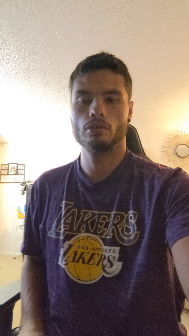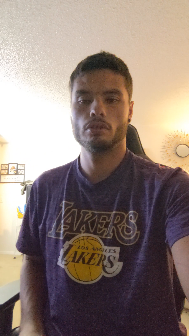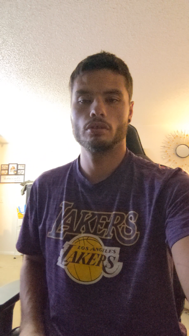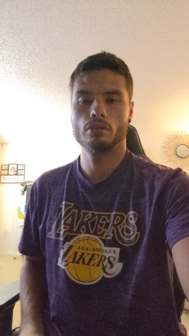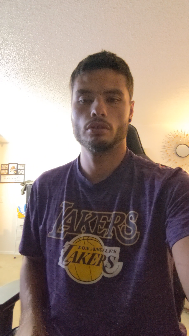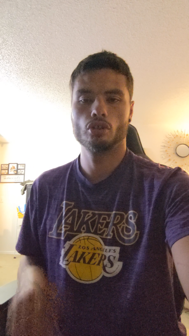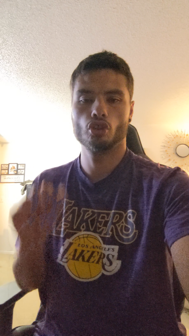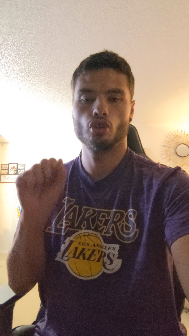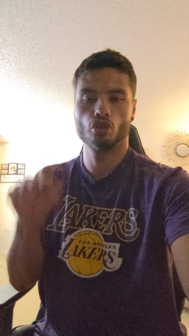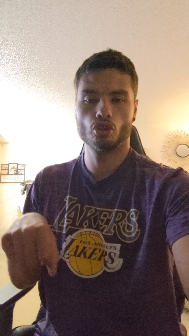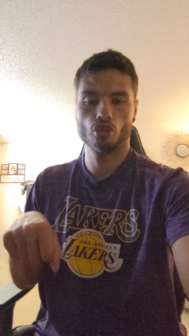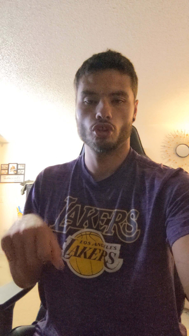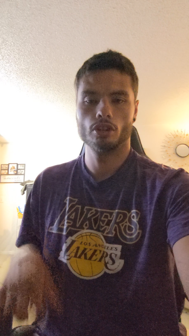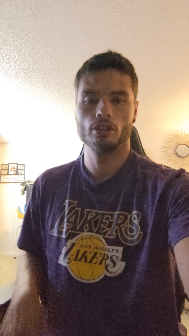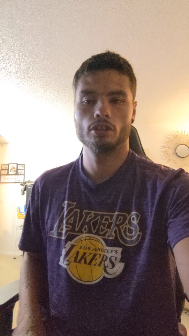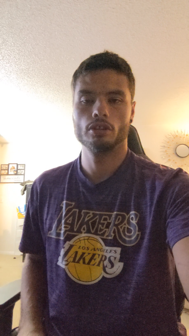could